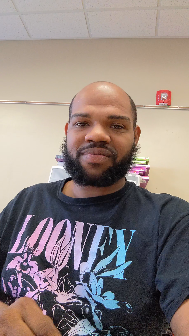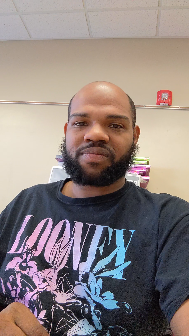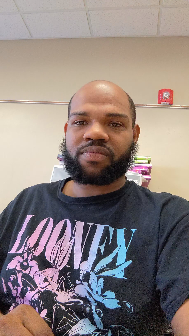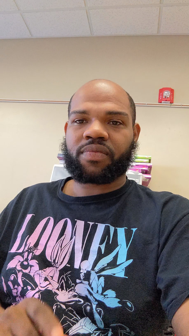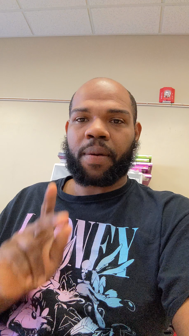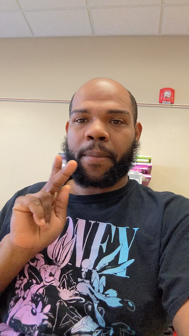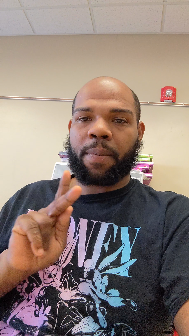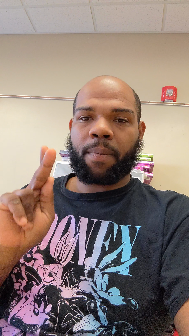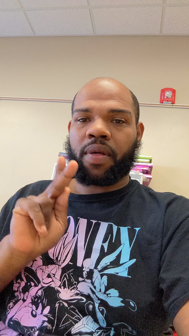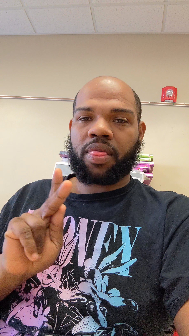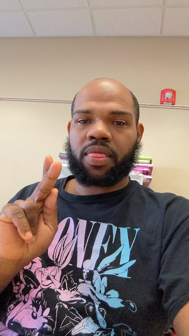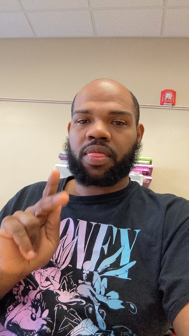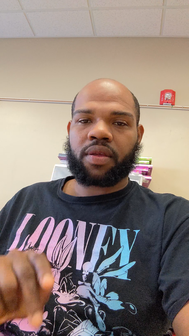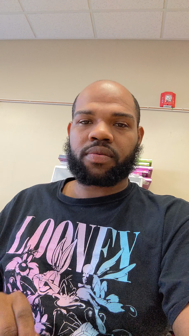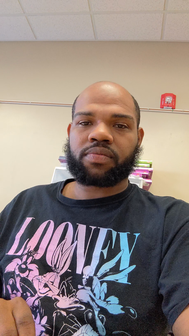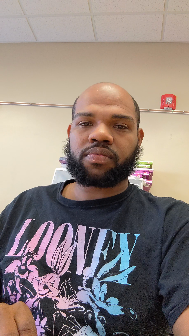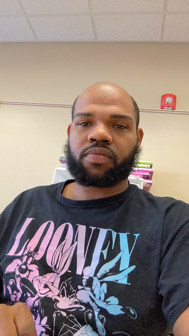people